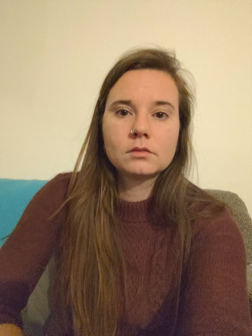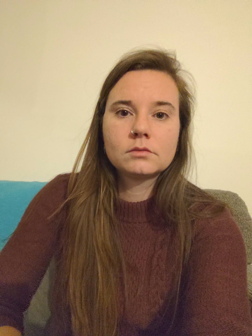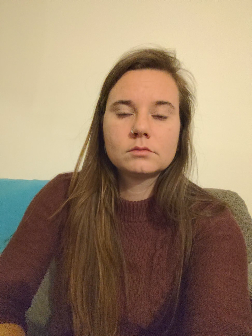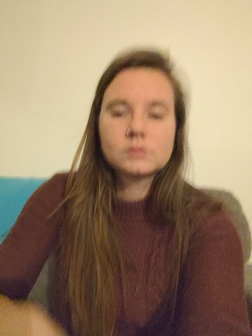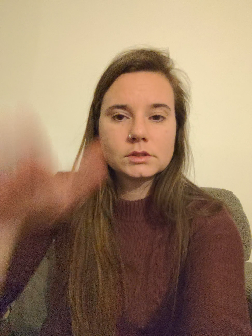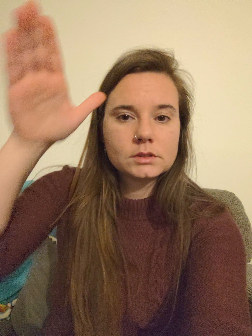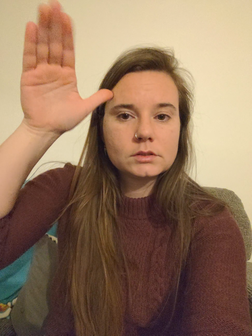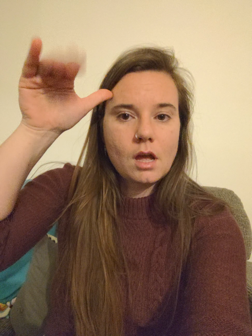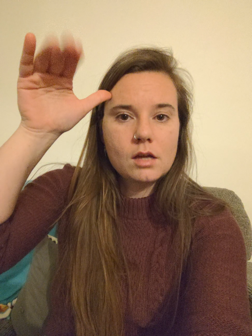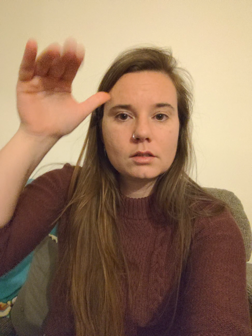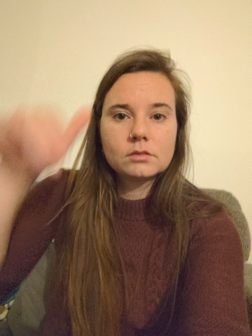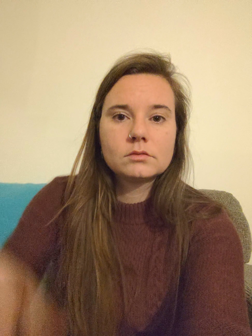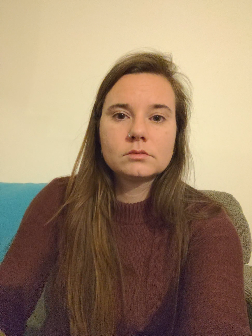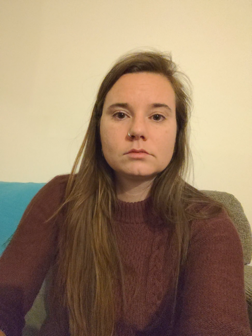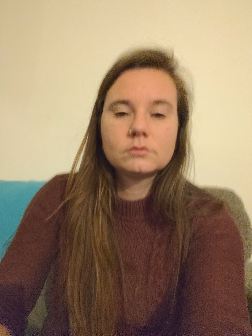donkey